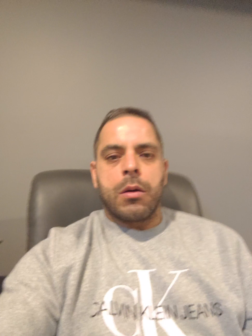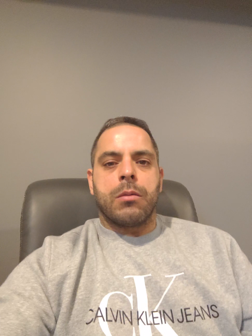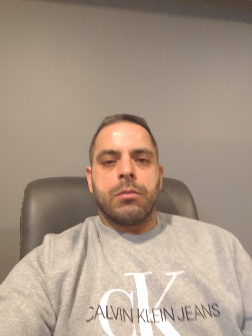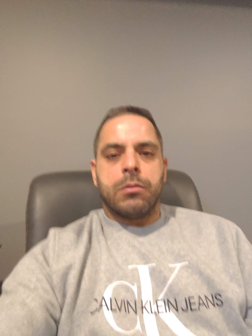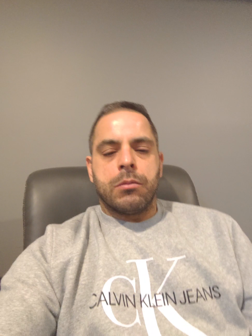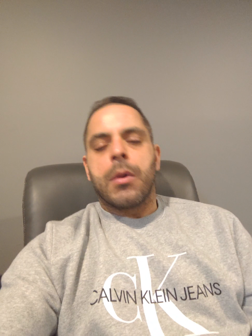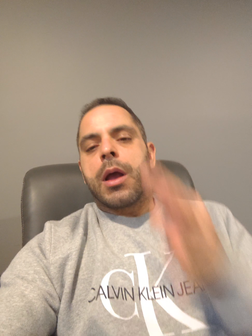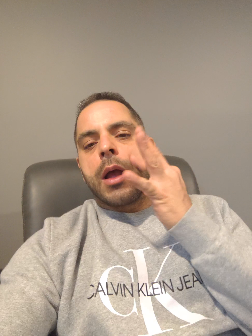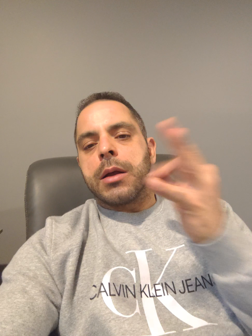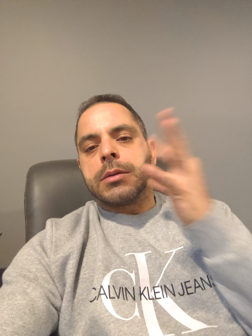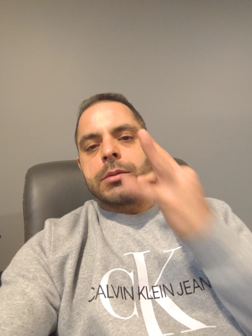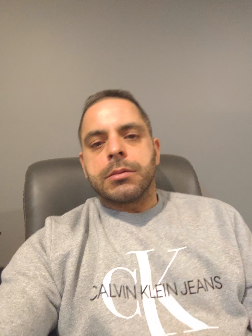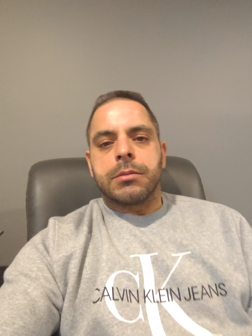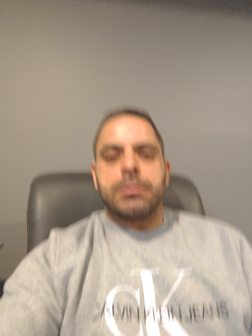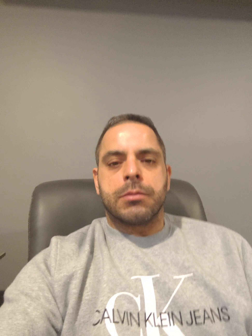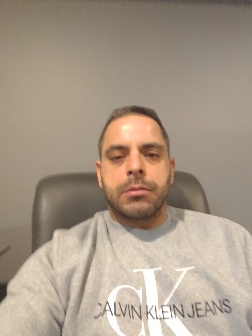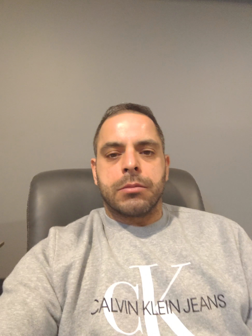cat